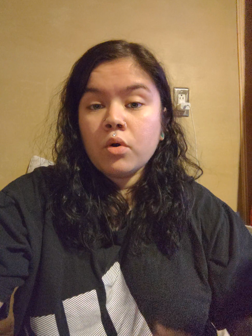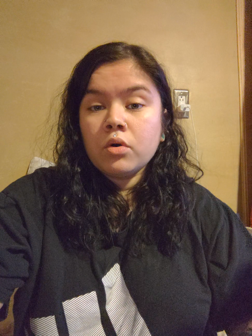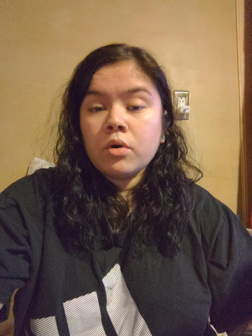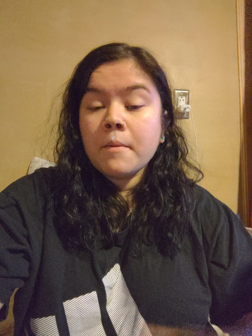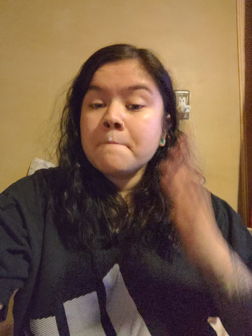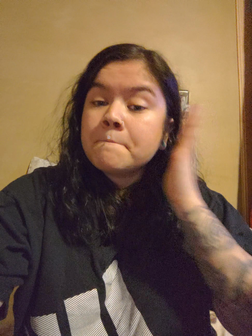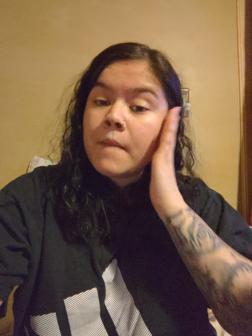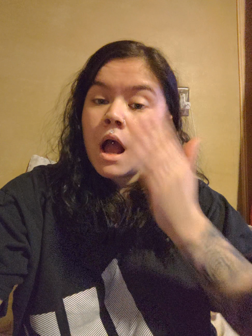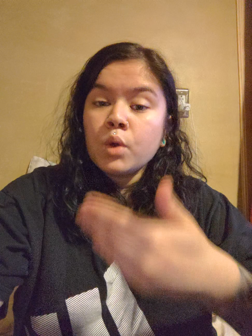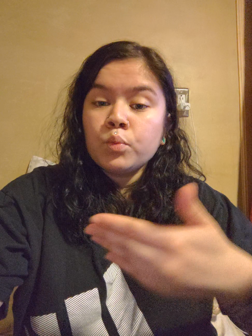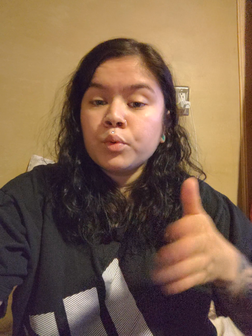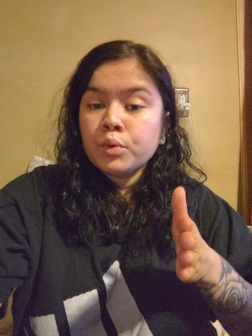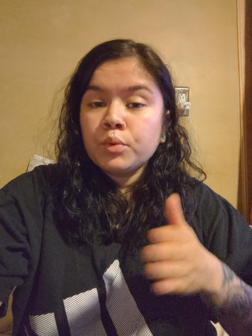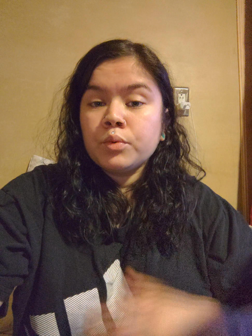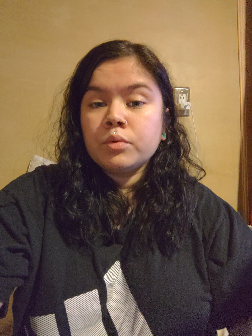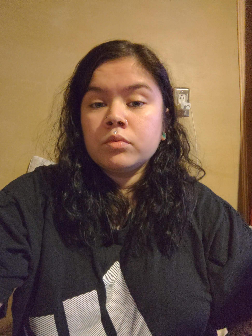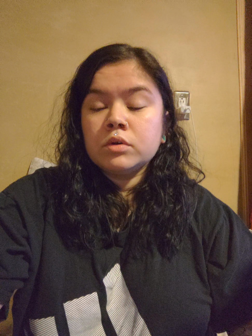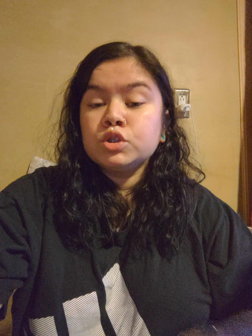bedroom